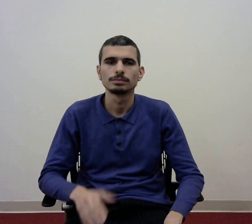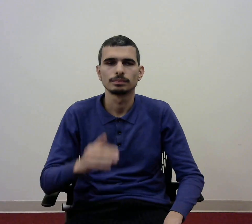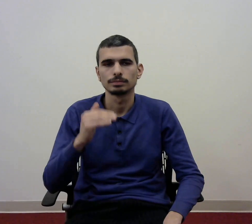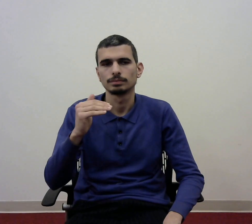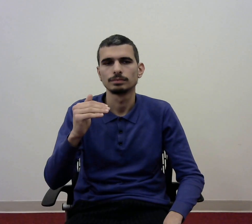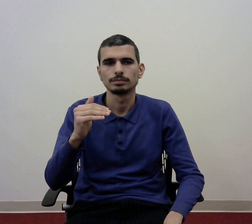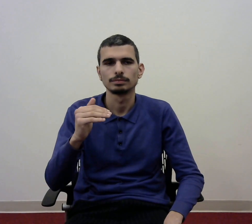siz